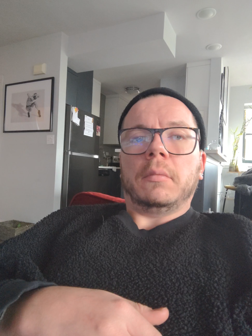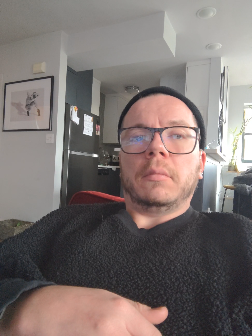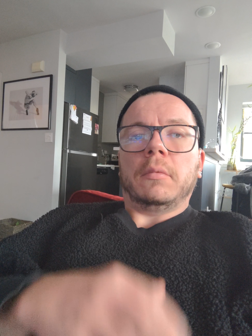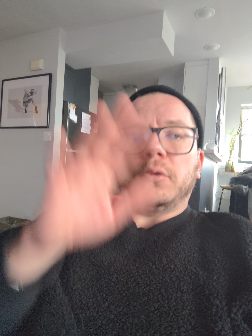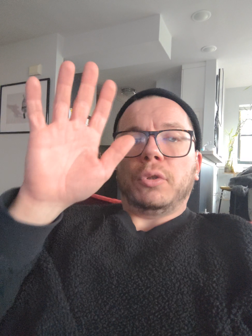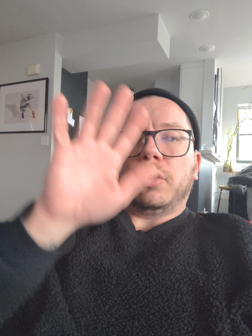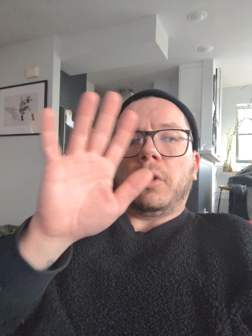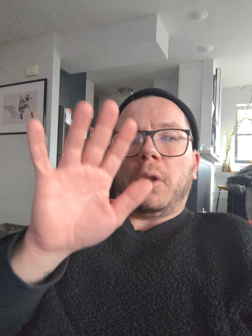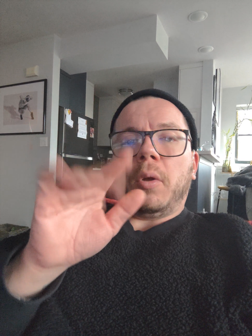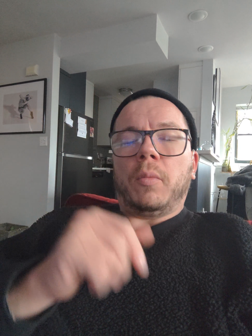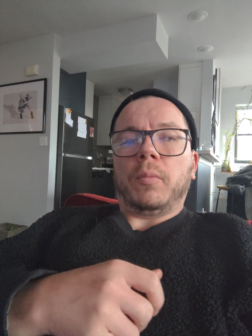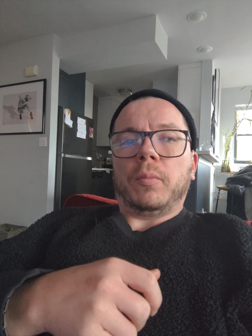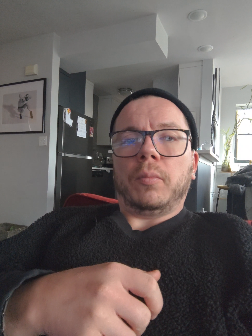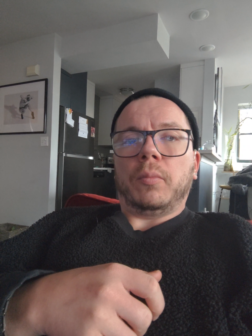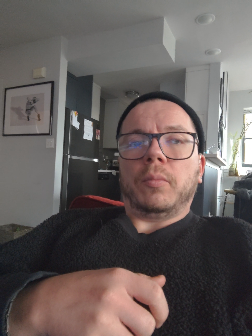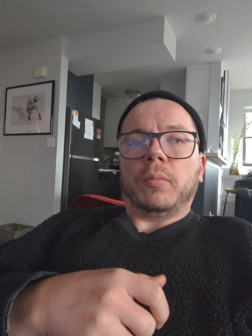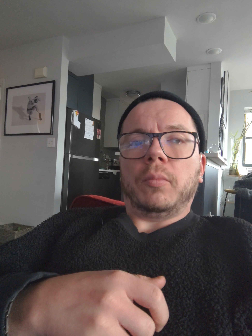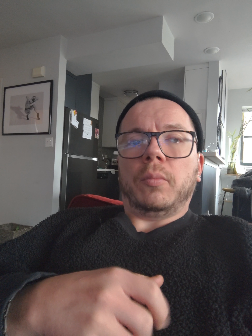snow